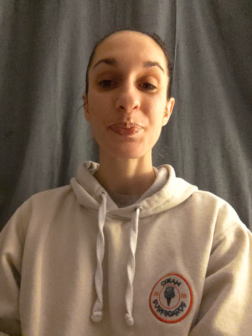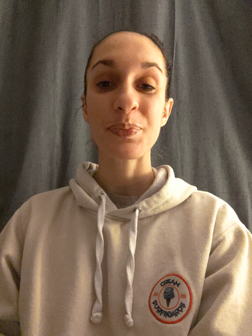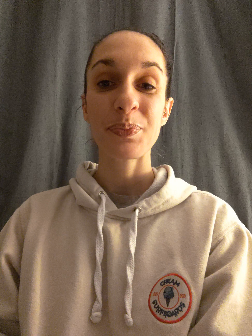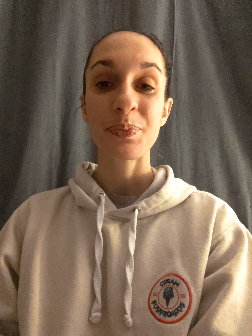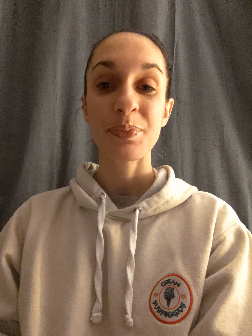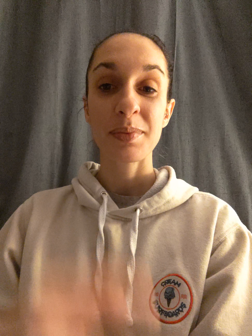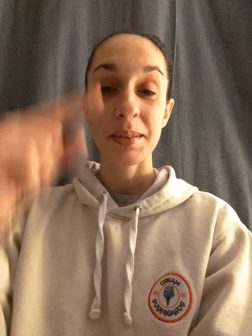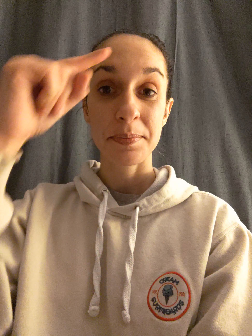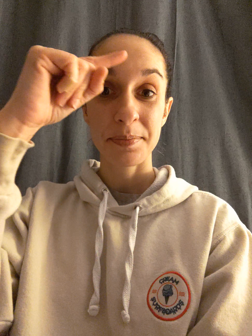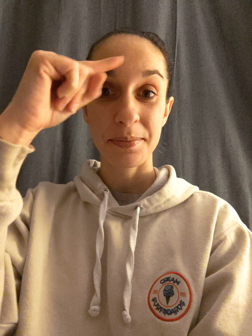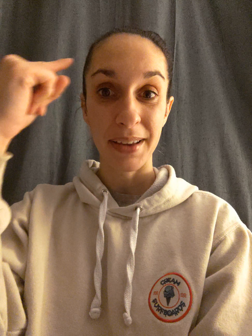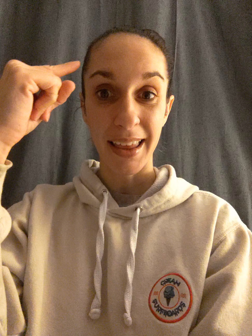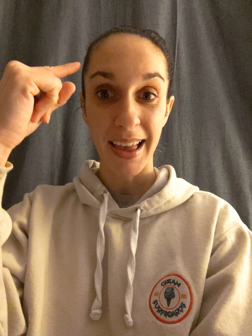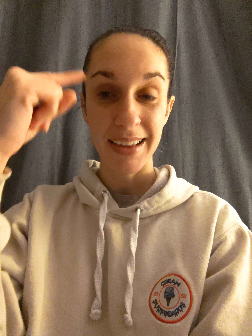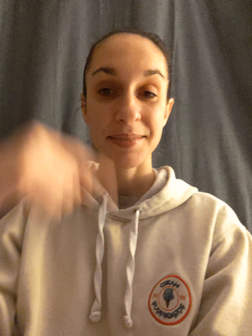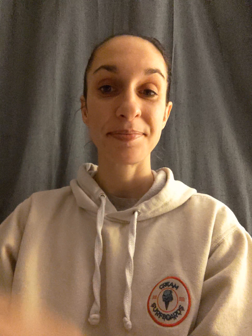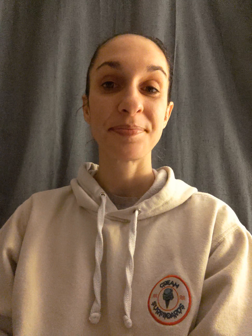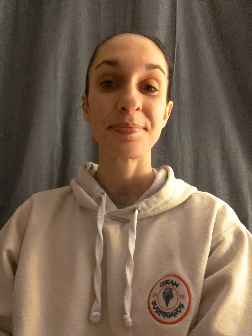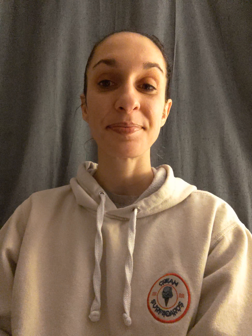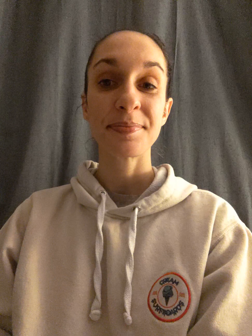black